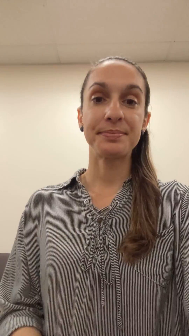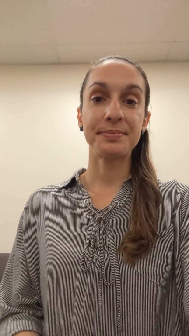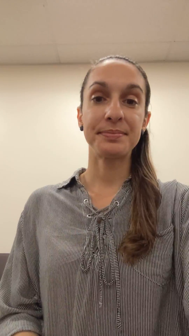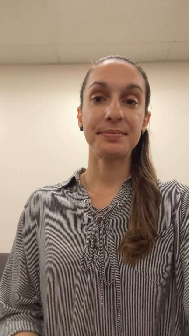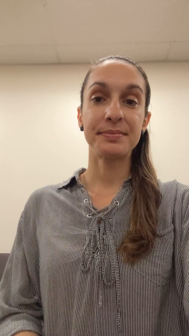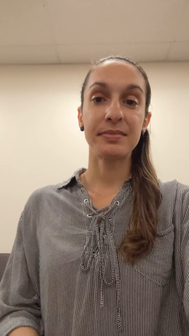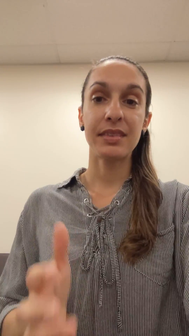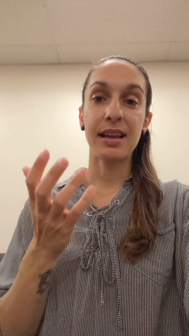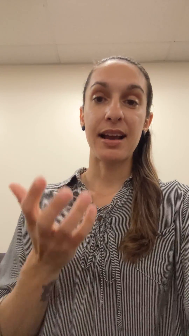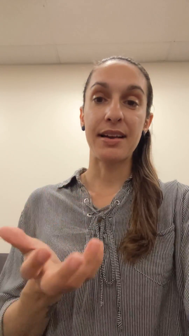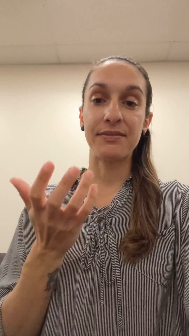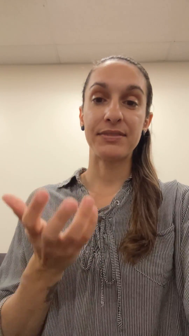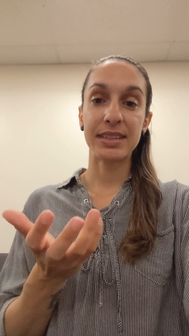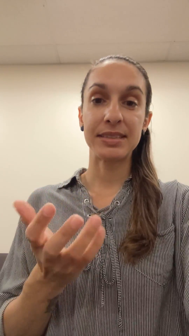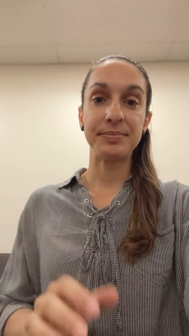heavy